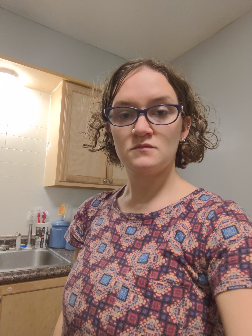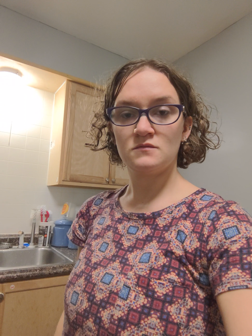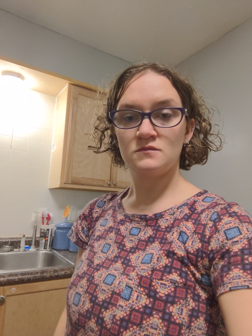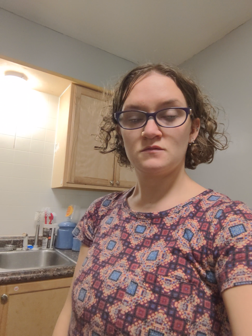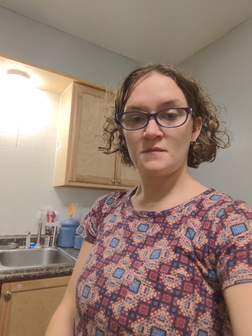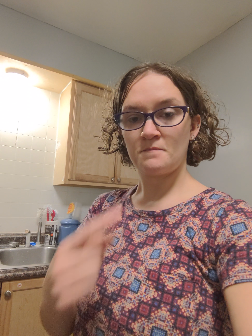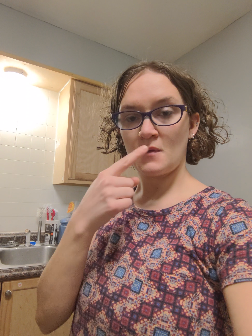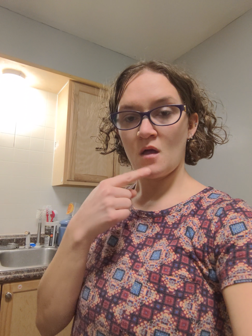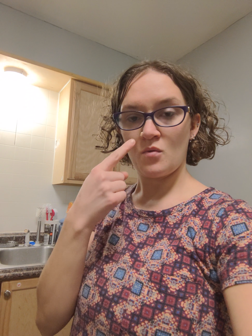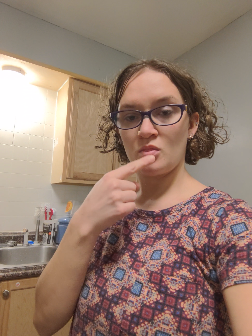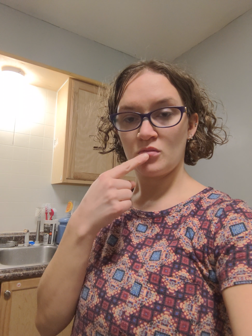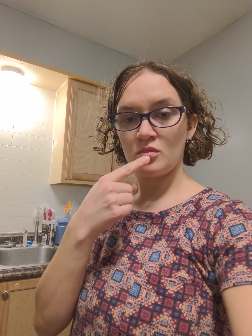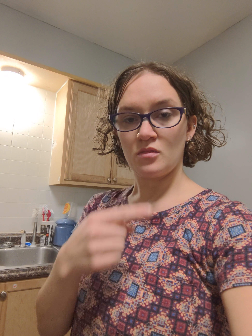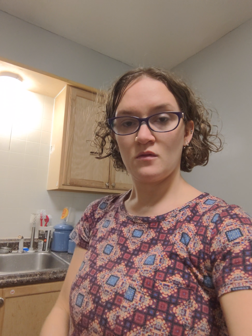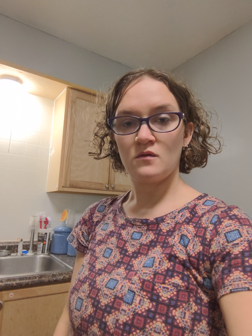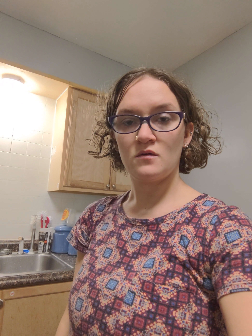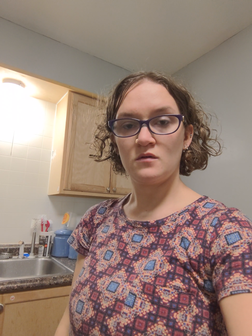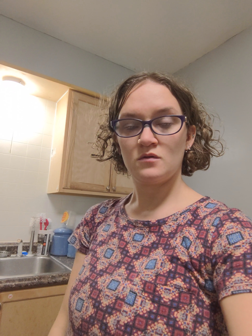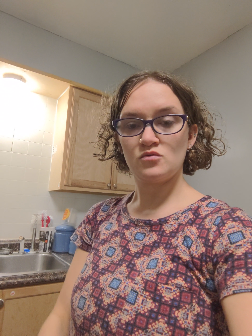mouth